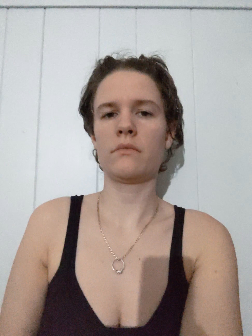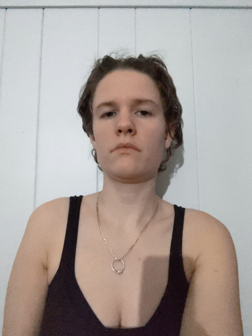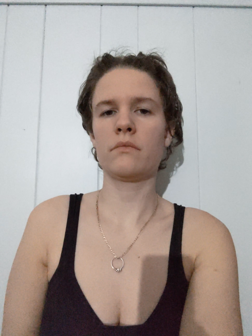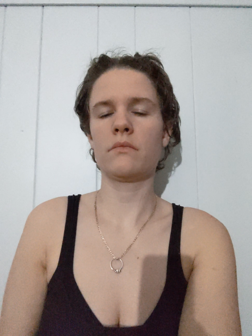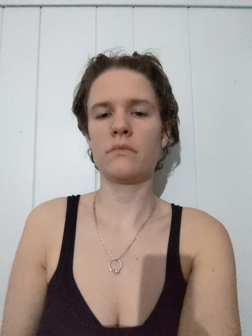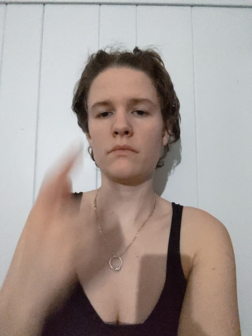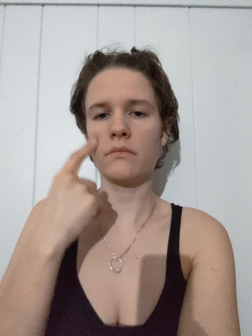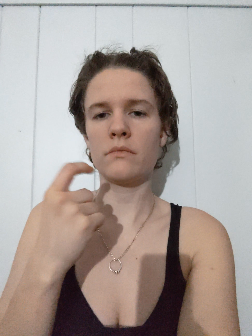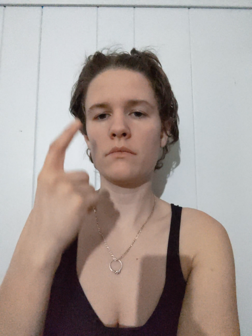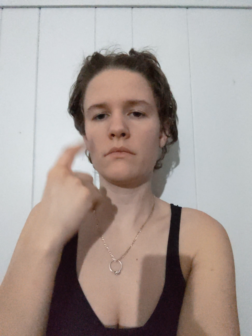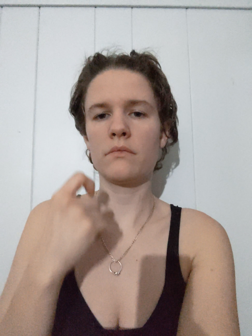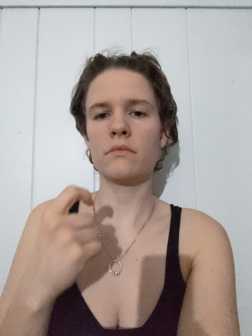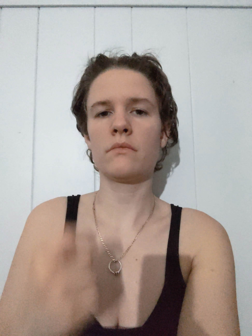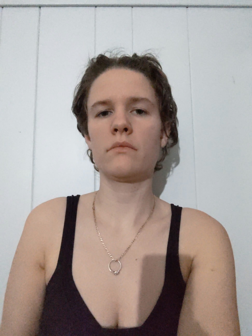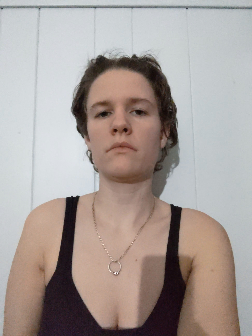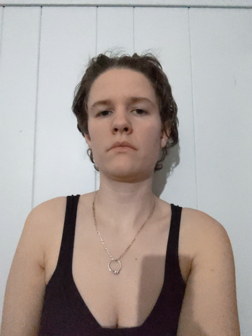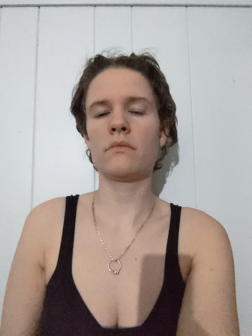cry